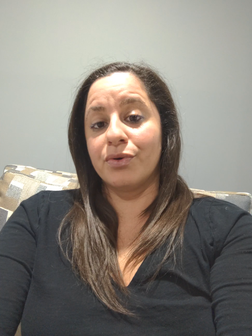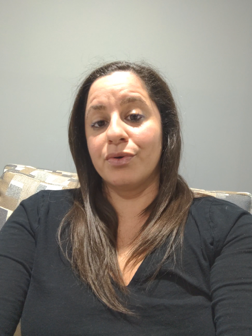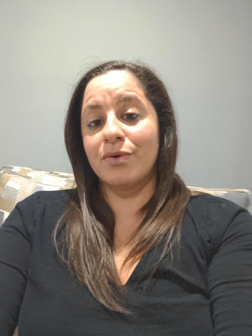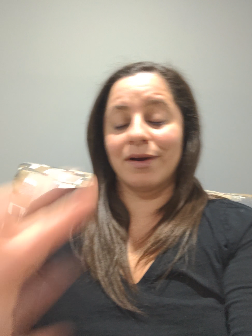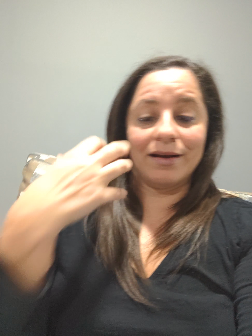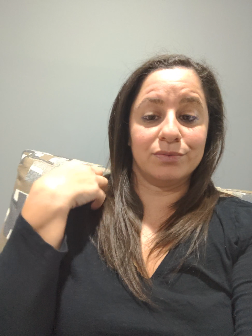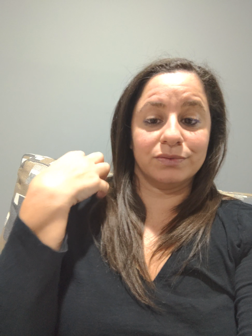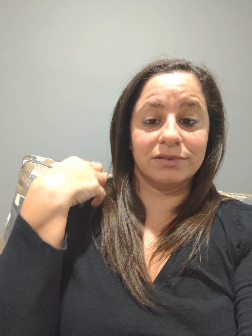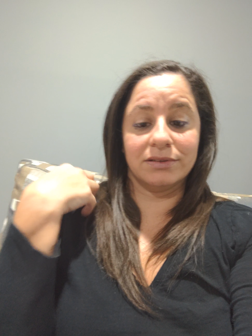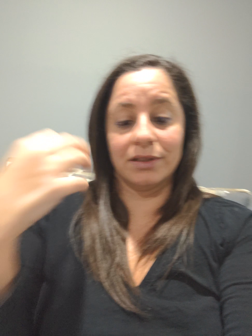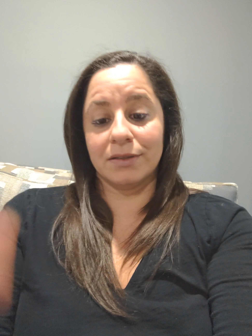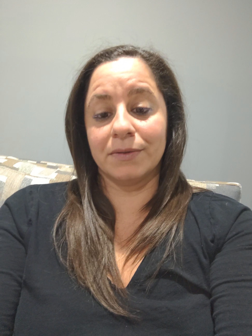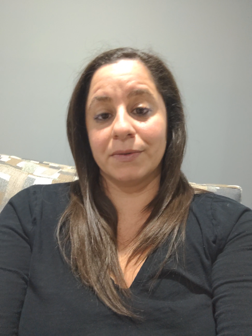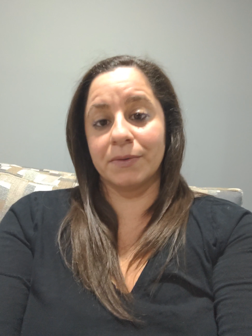outside